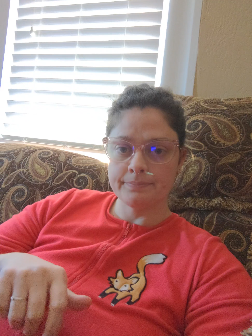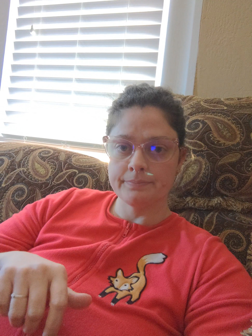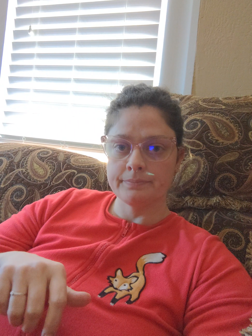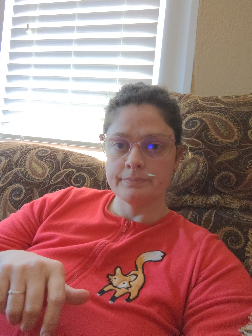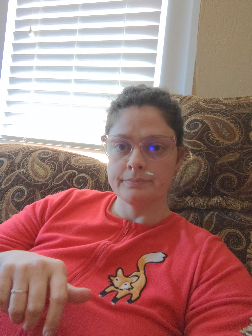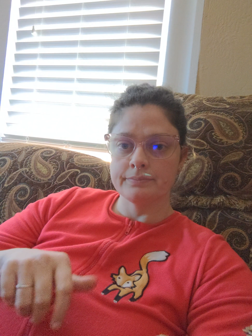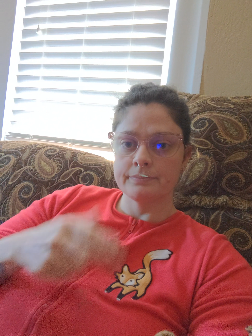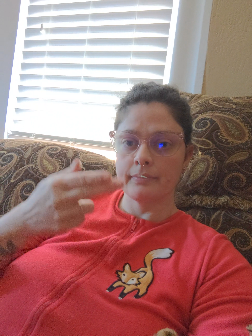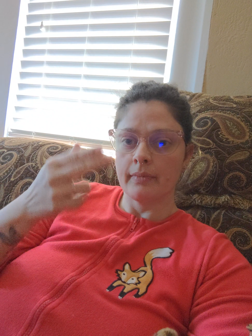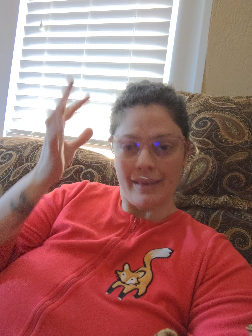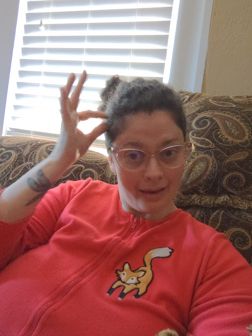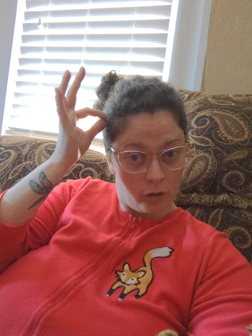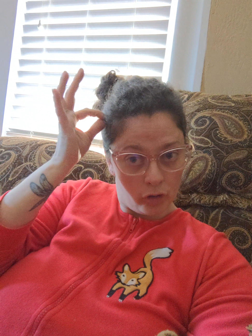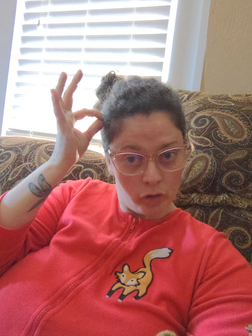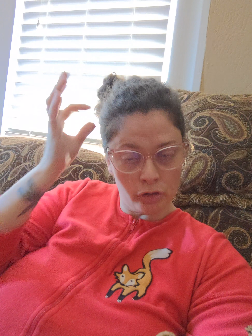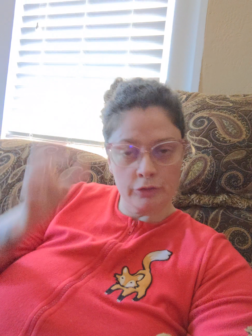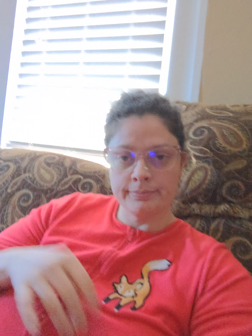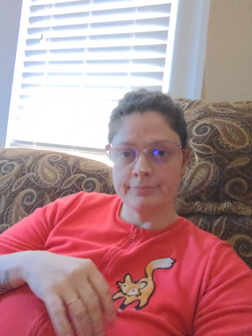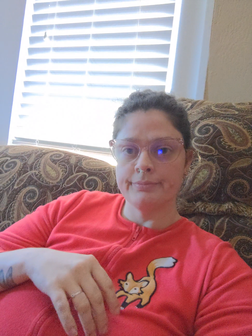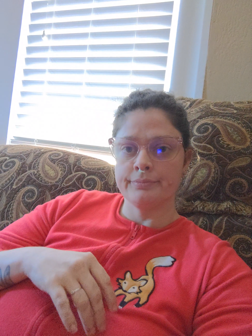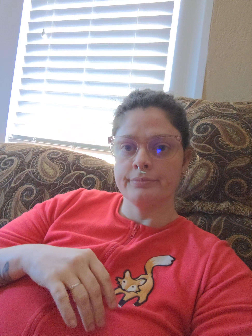hair